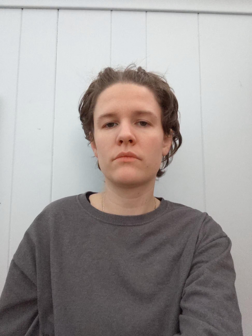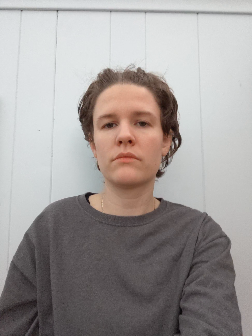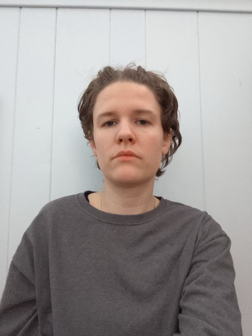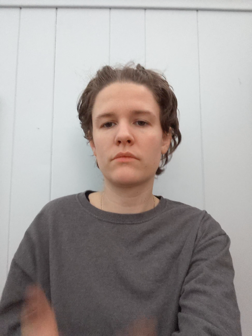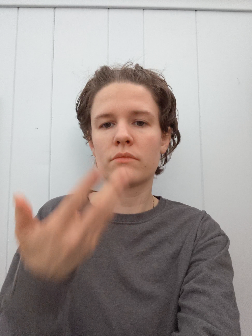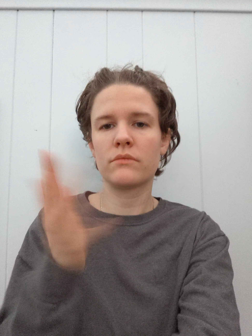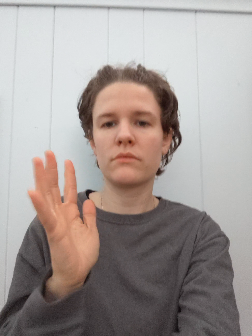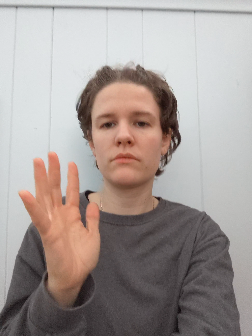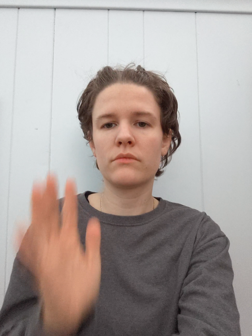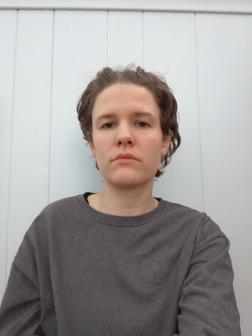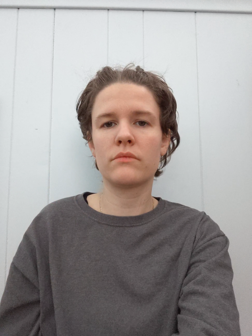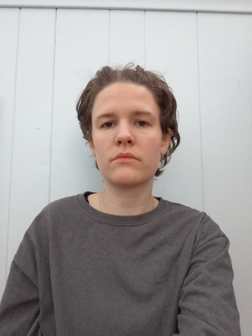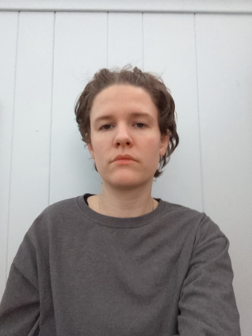finish